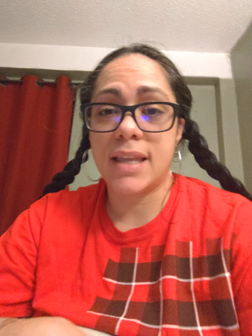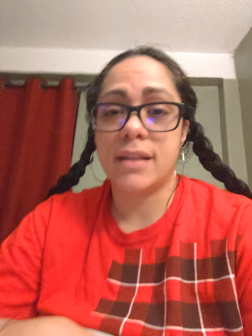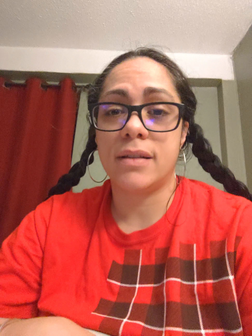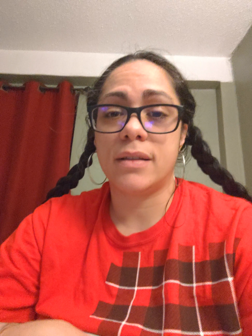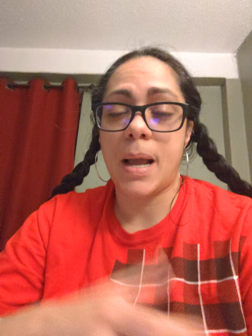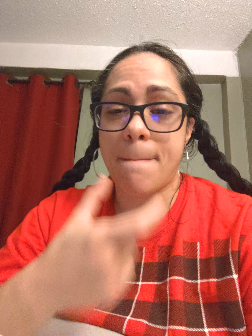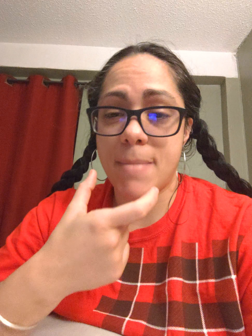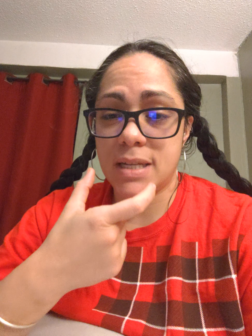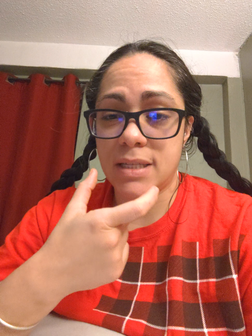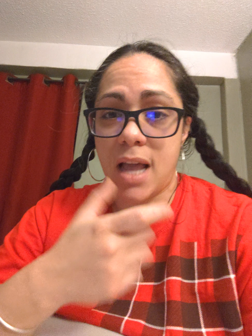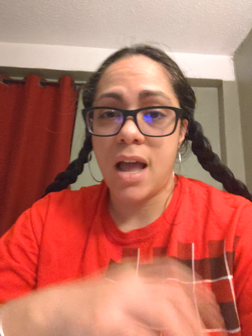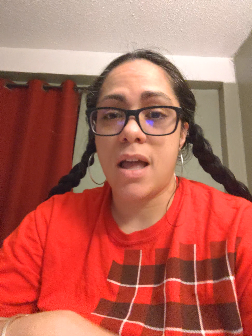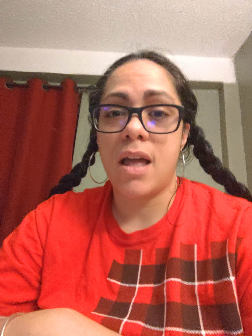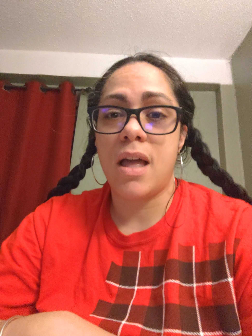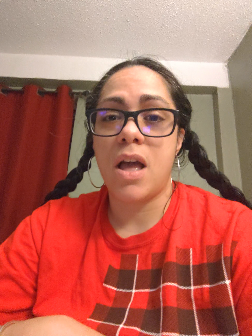pizza